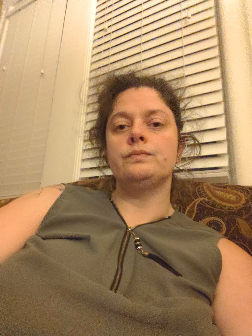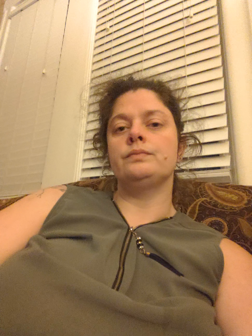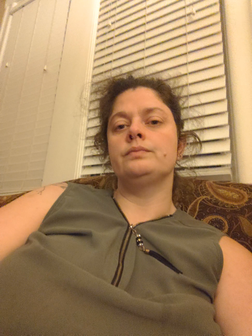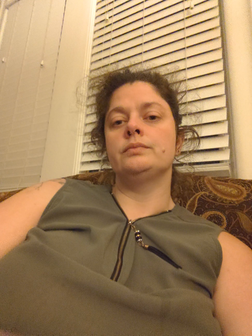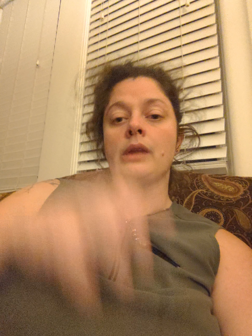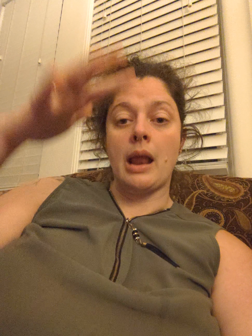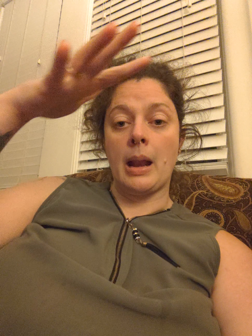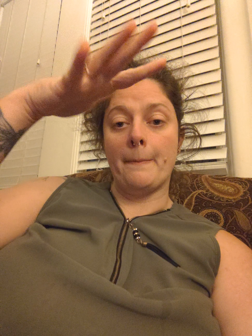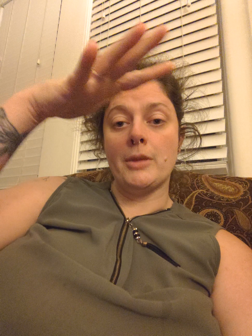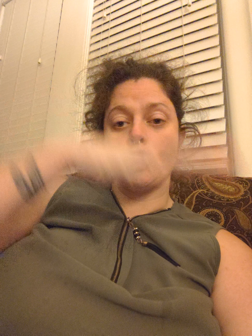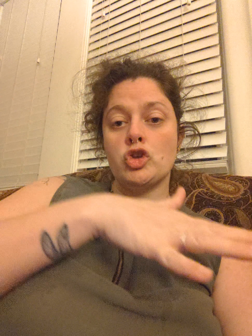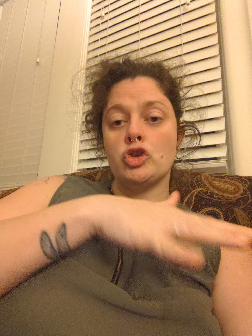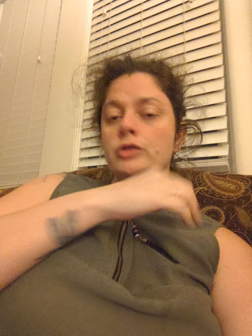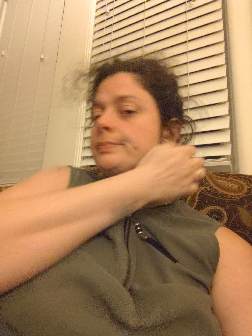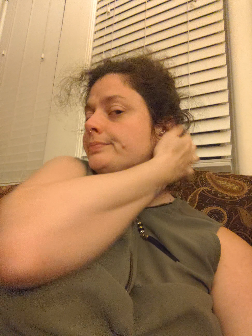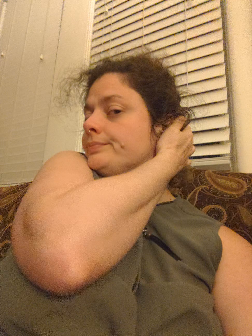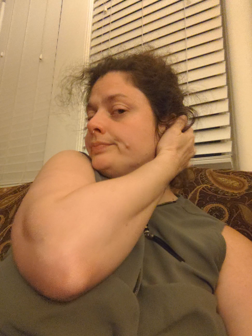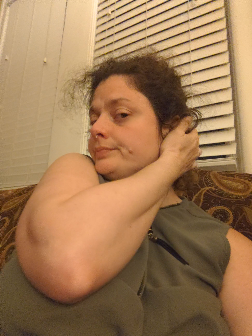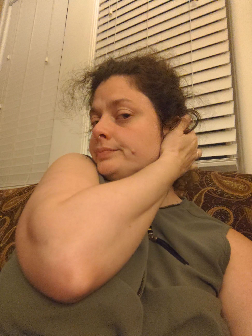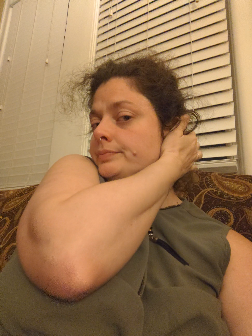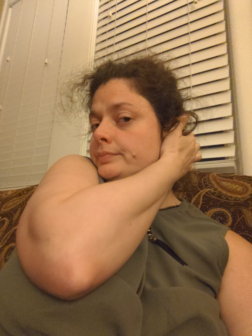helicopter